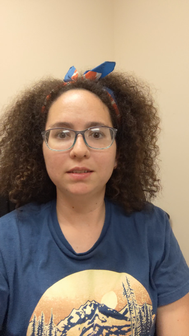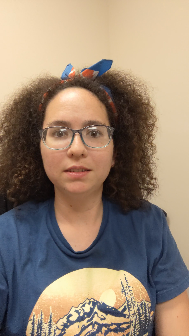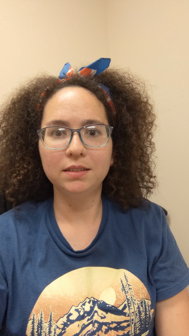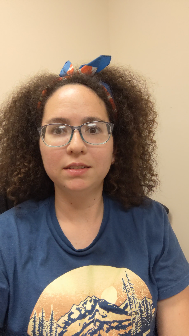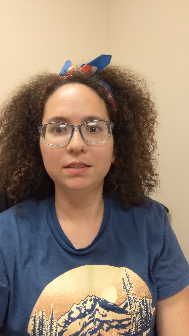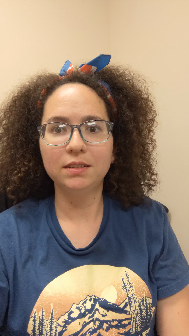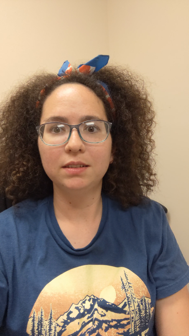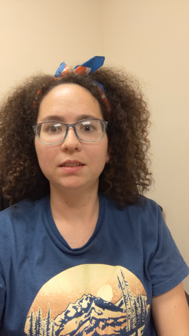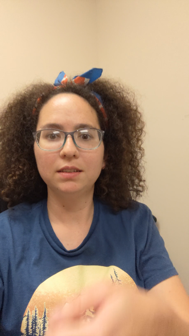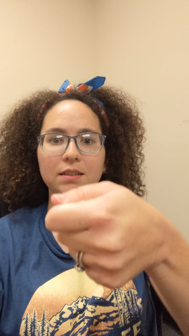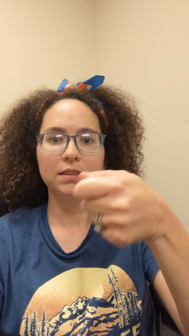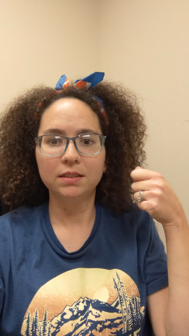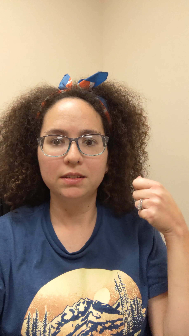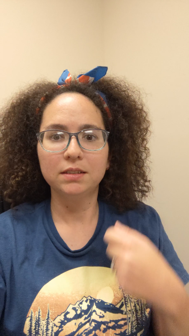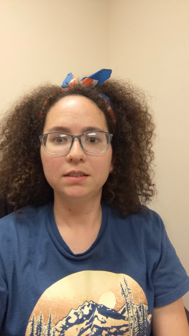pull